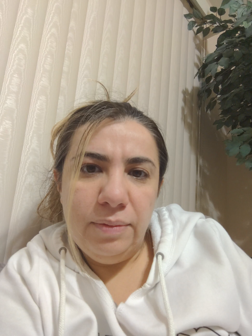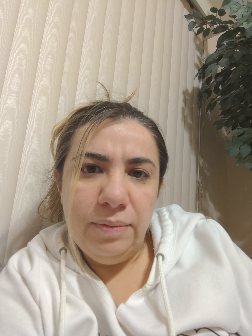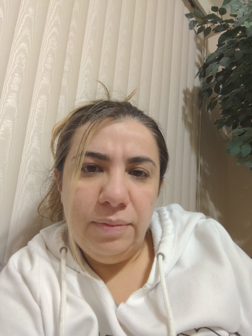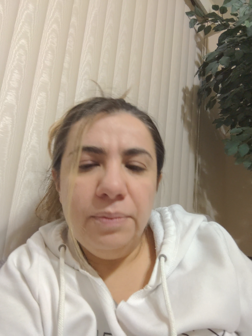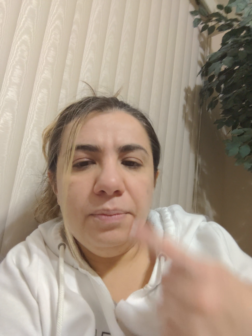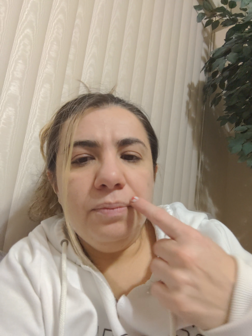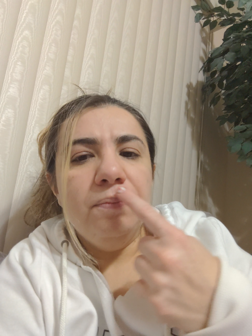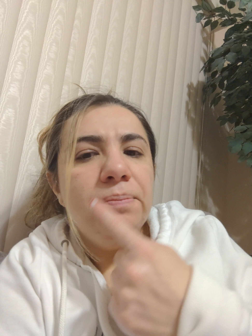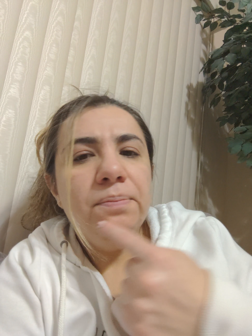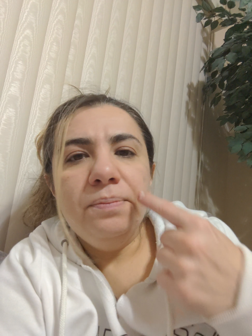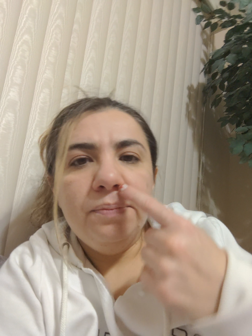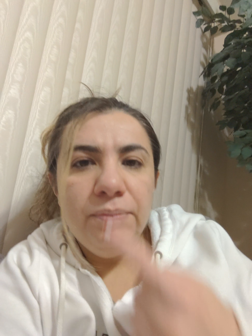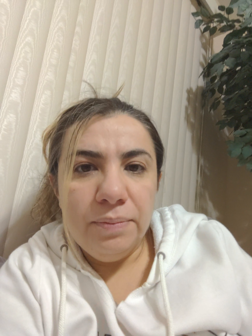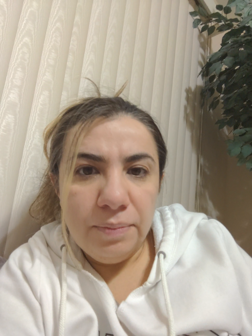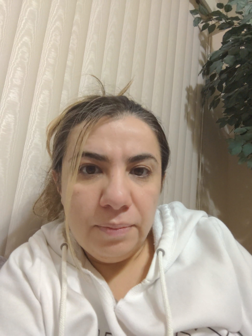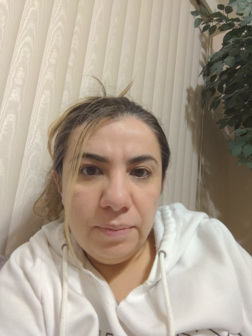mouth